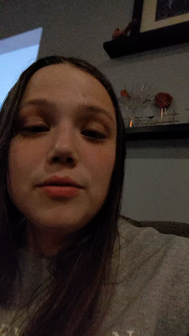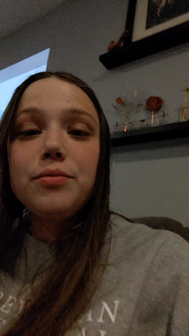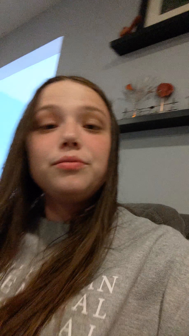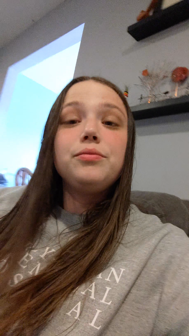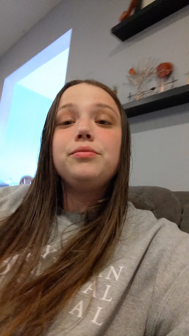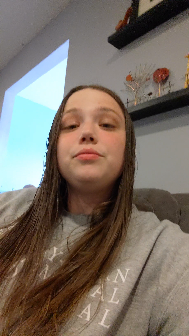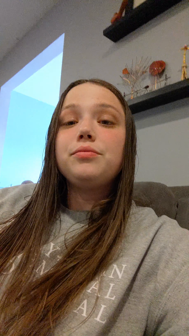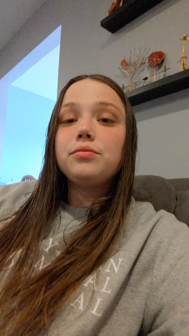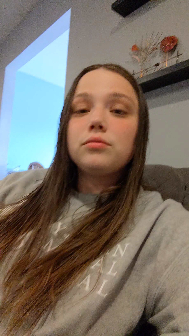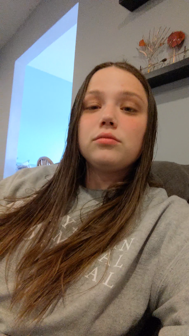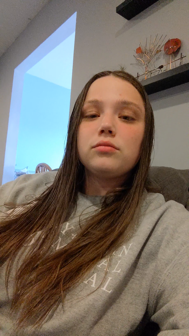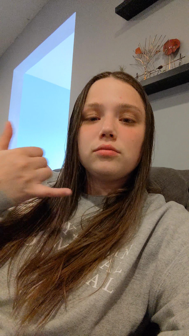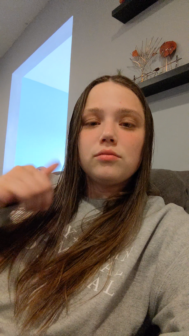party